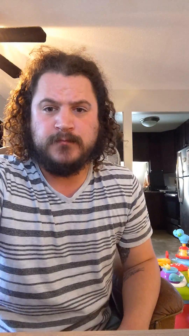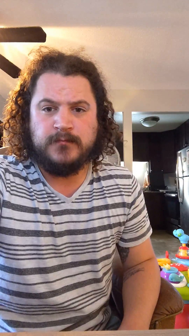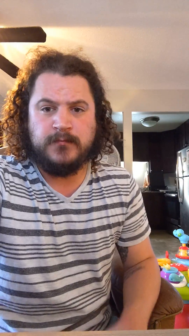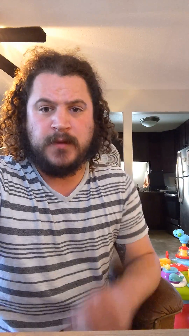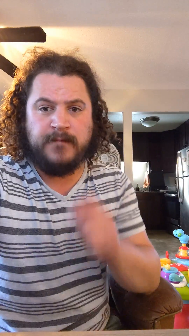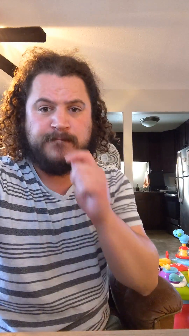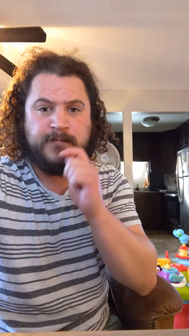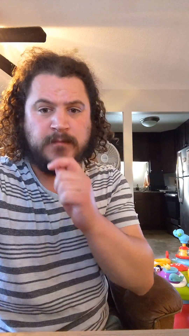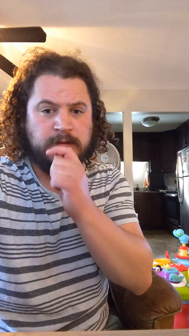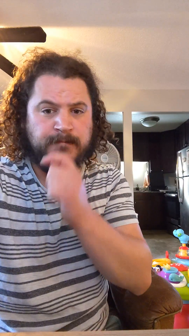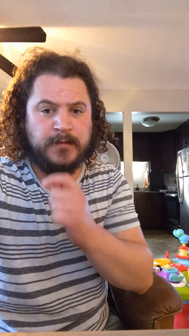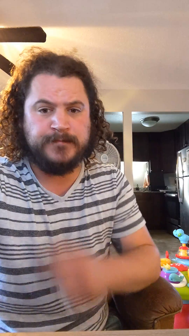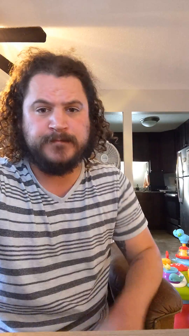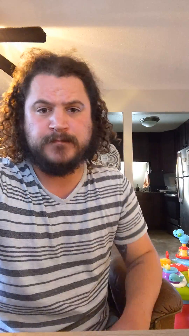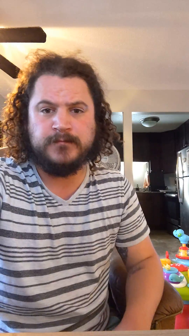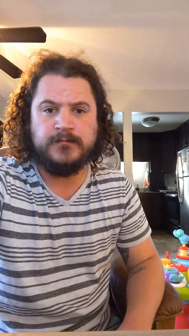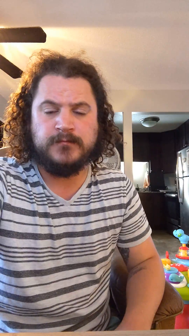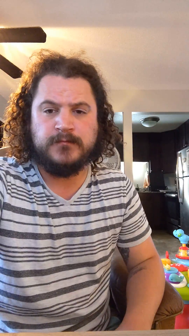popsicle